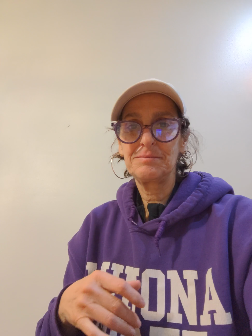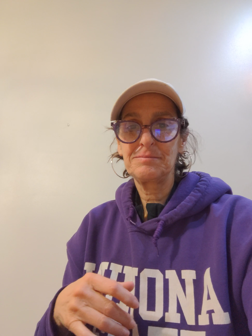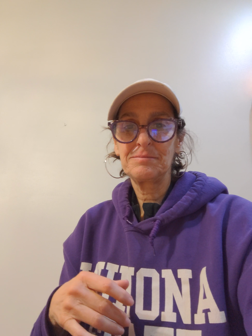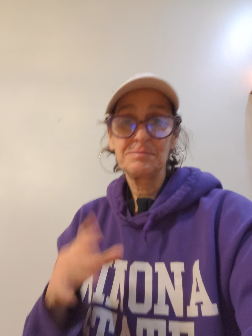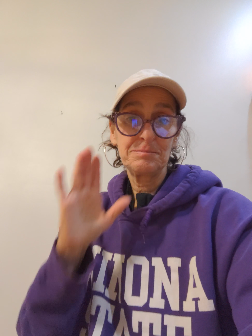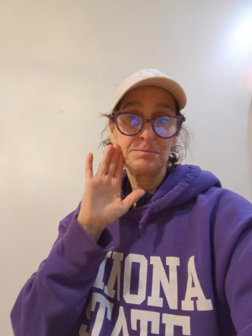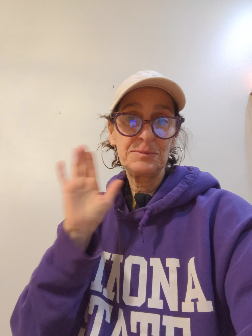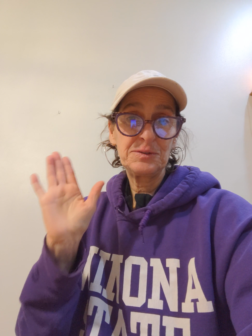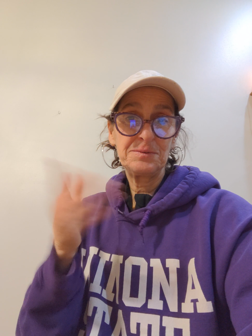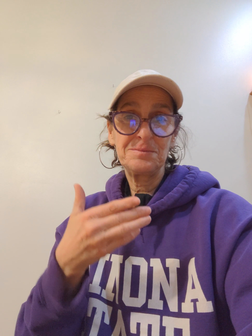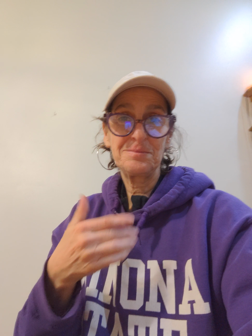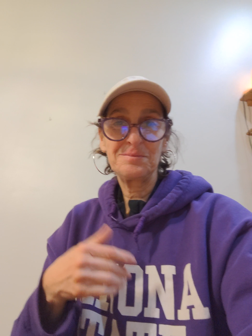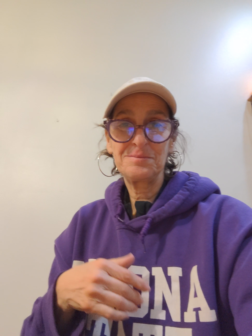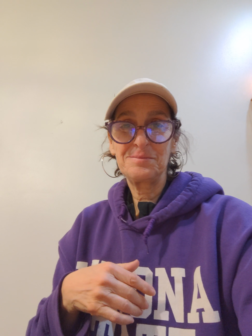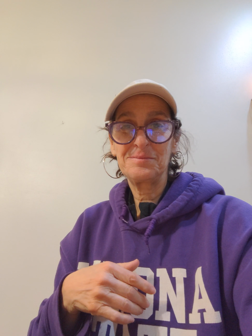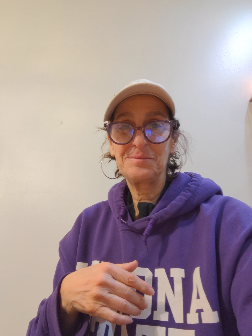bedroom